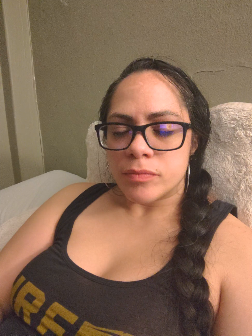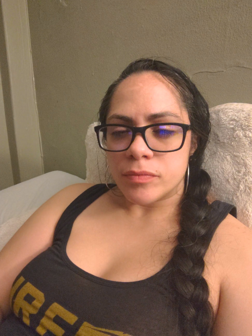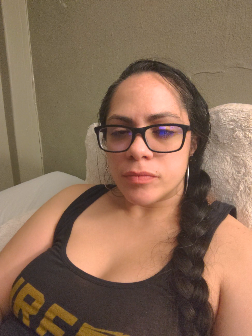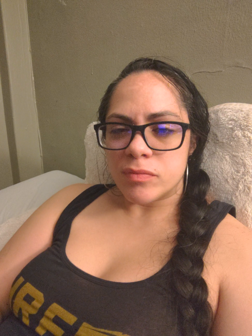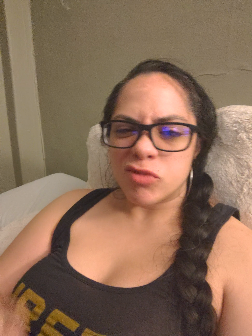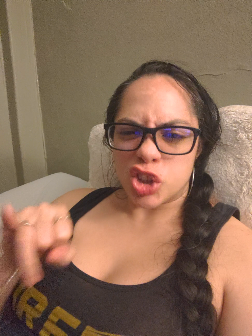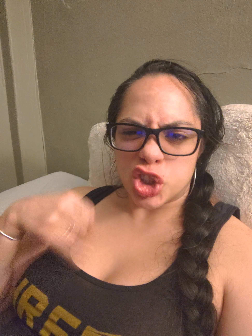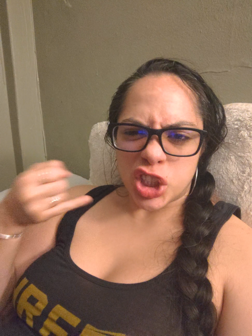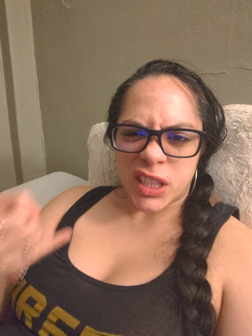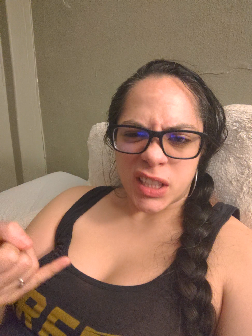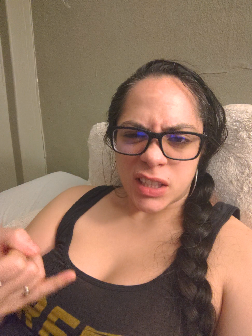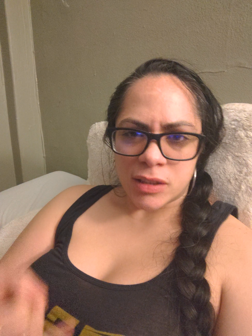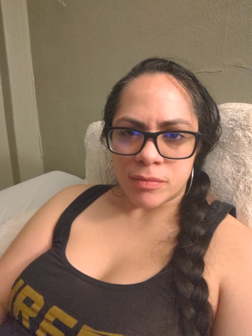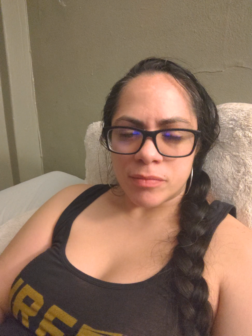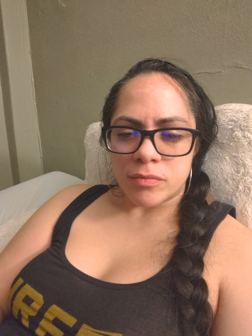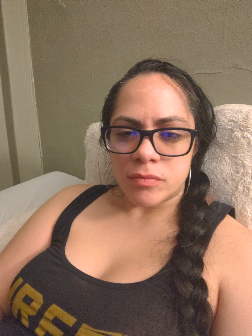jeans